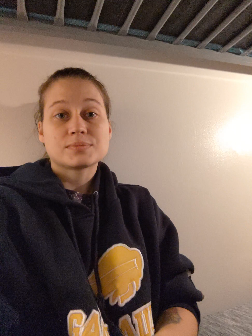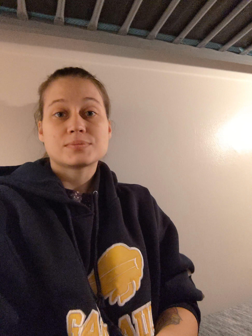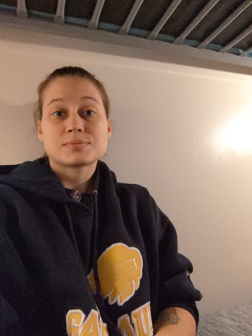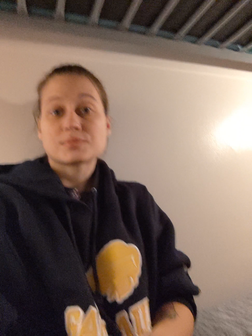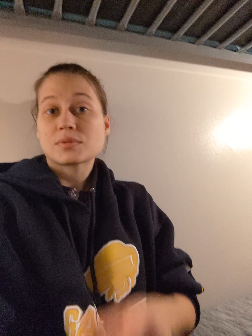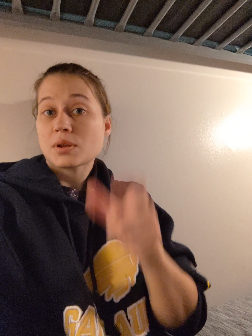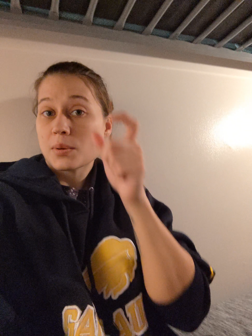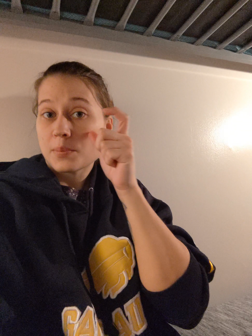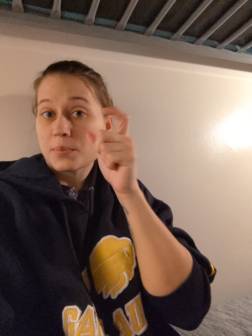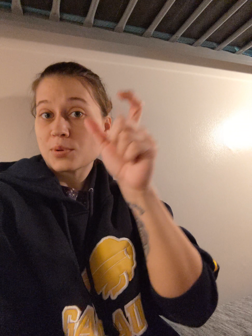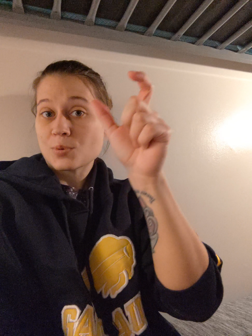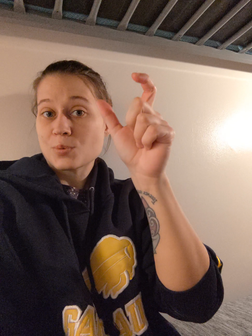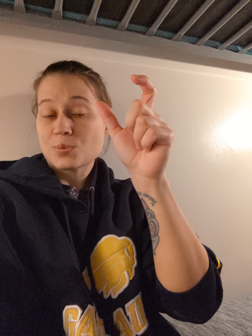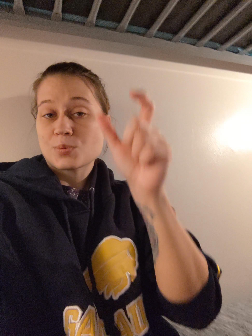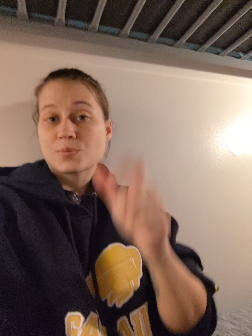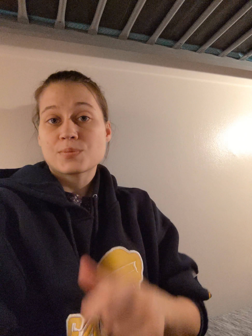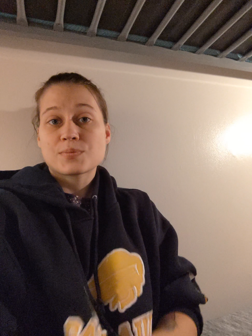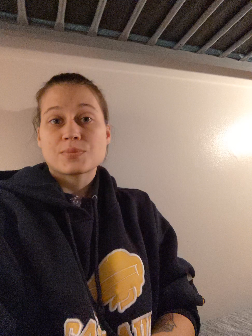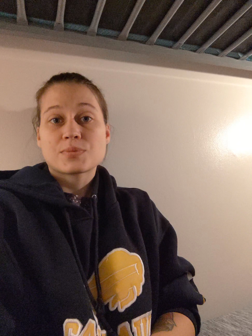moon